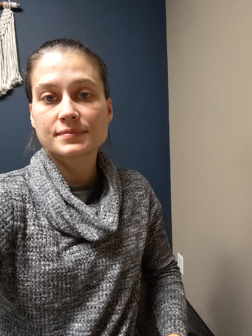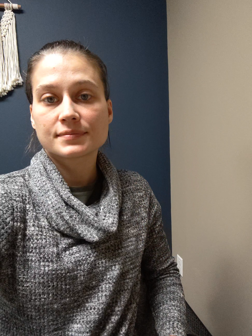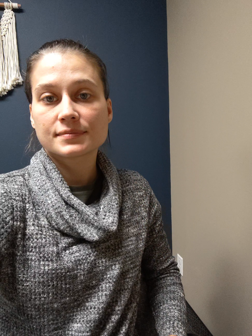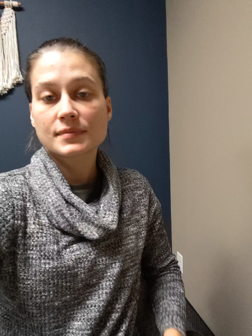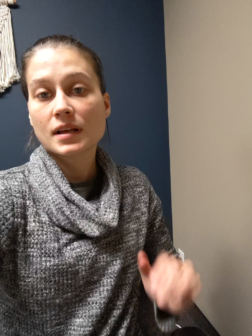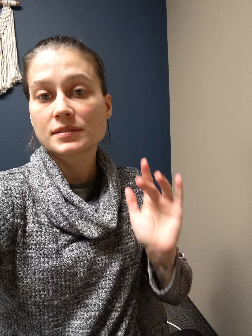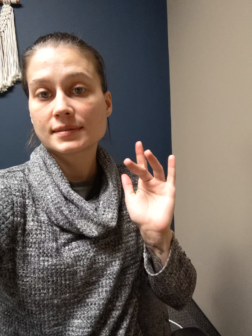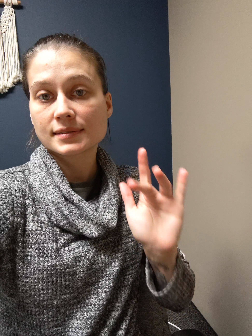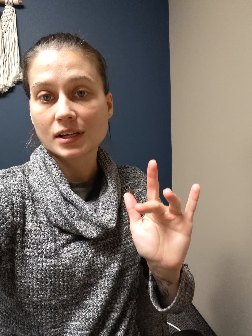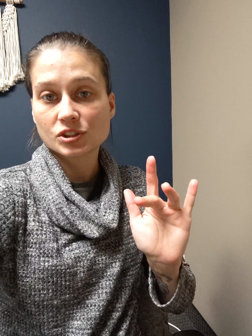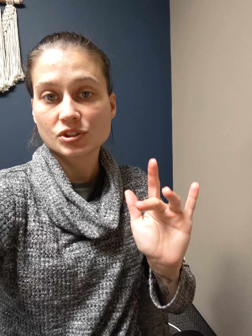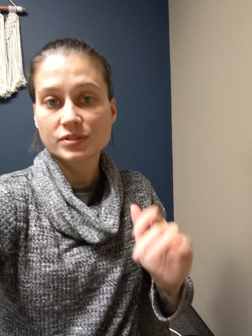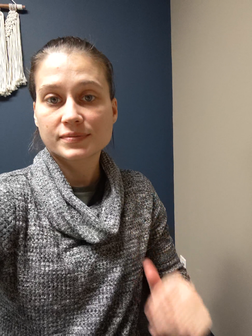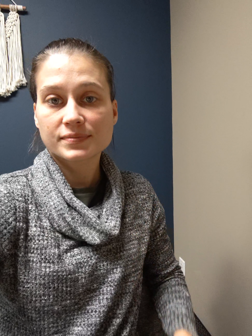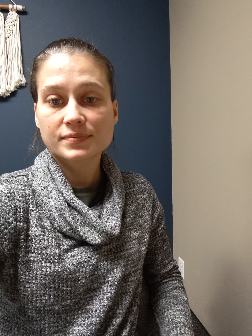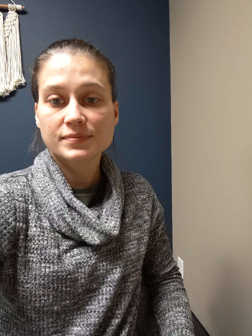touch